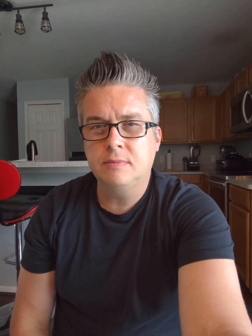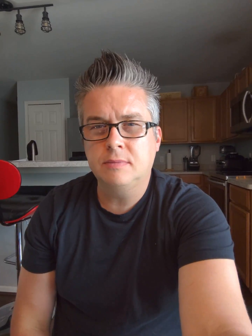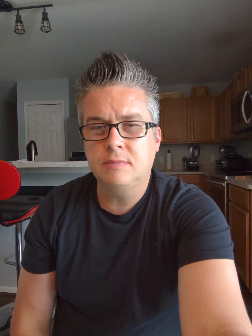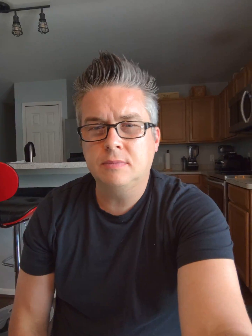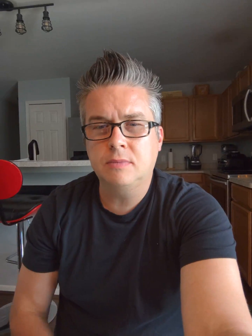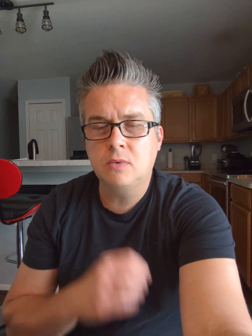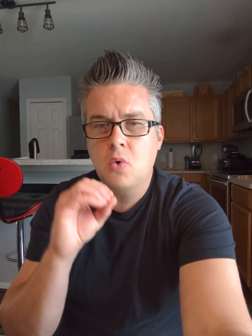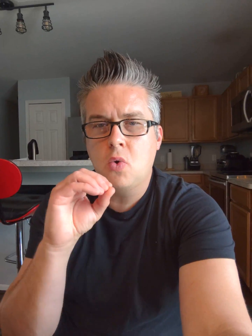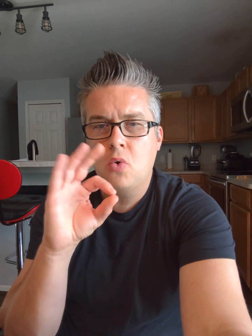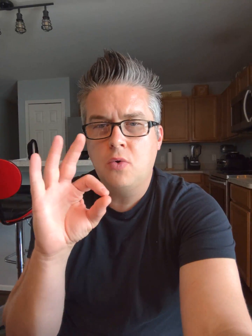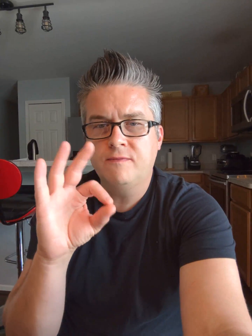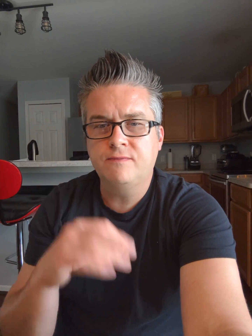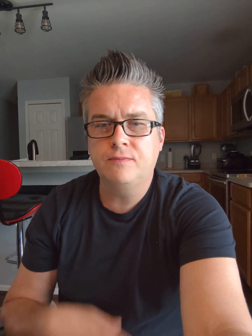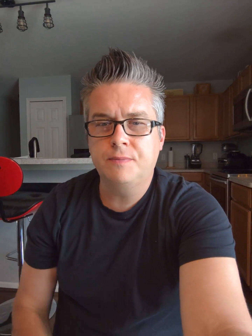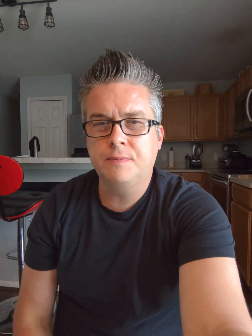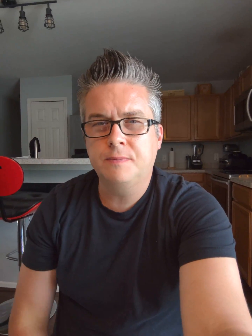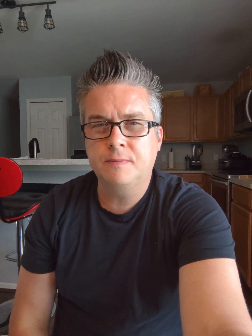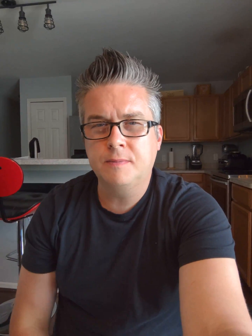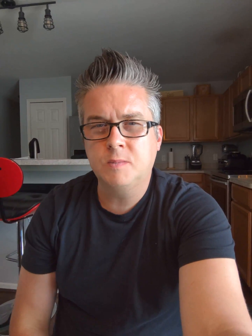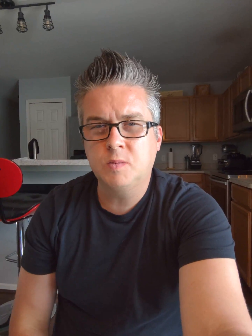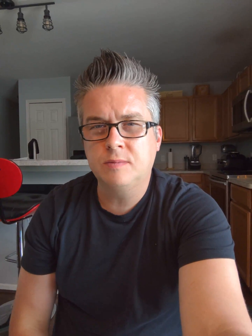of